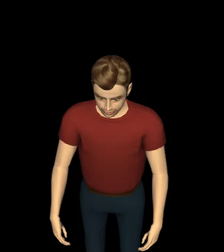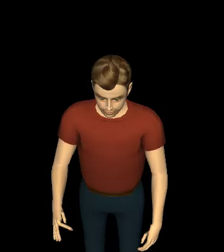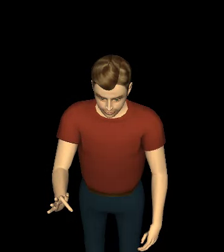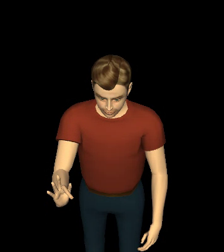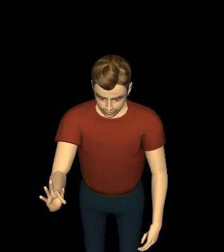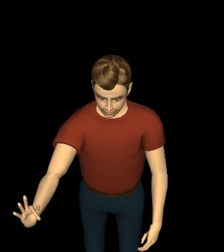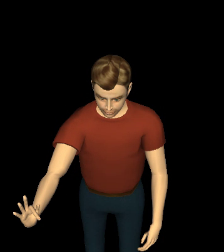فرنسا